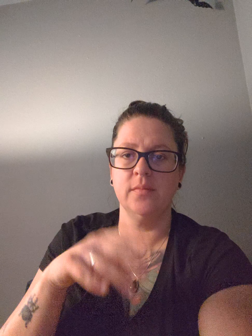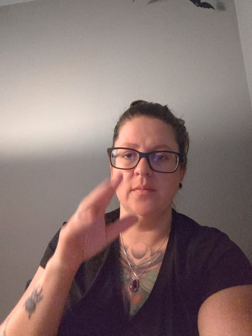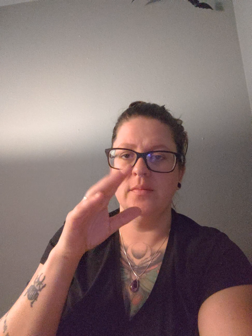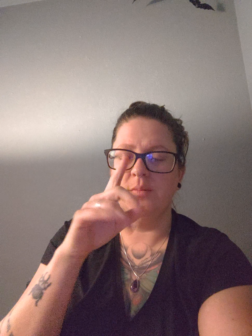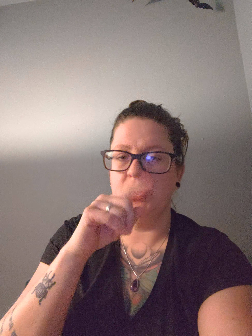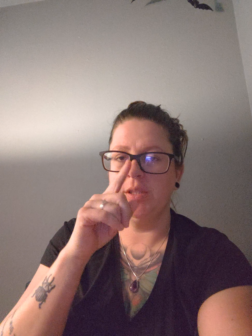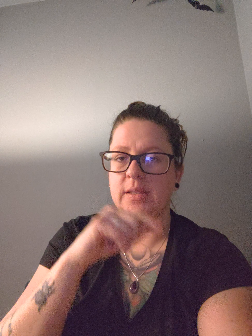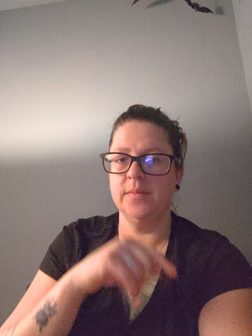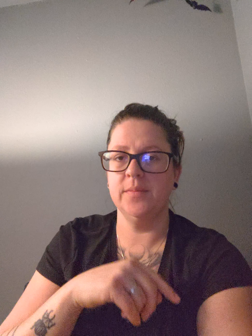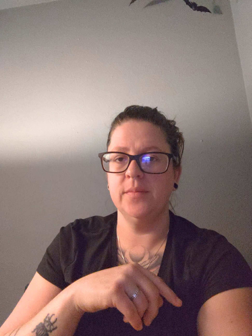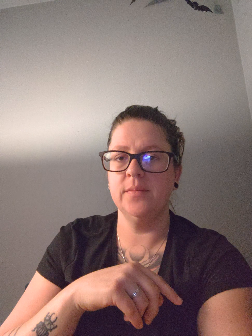pretend